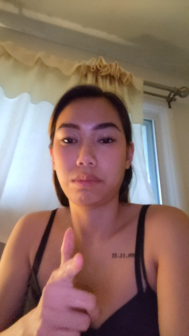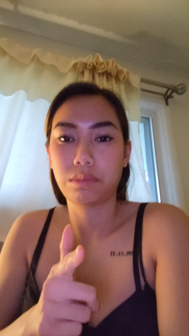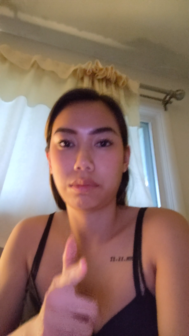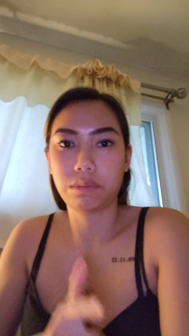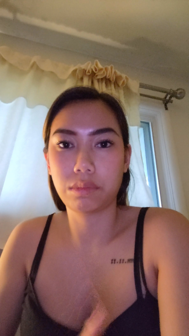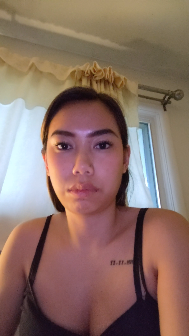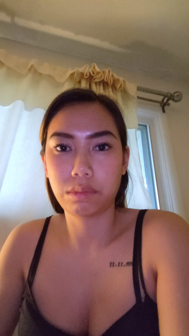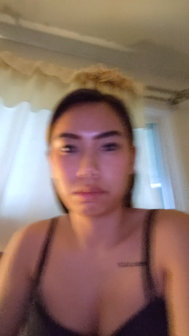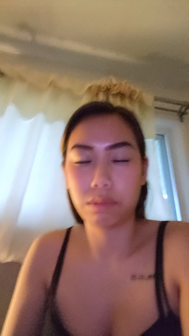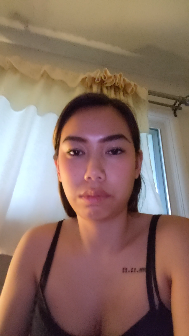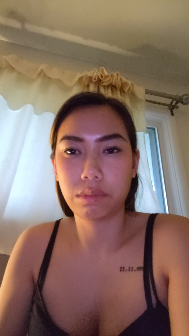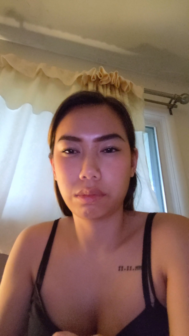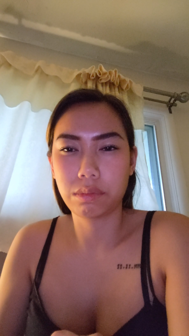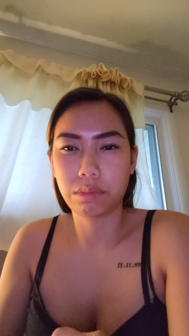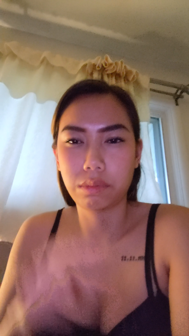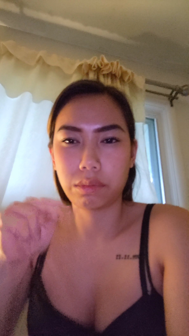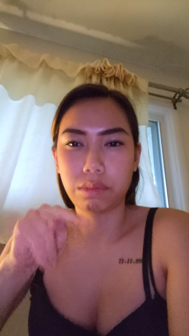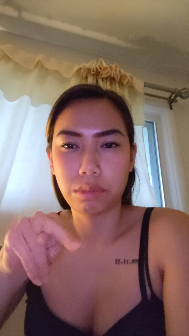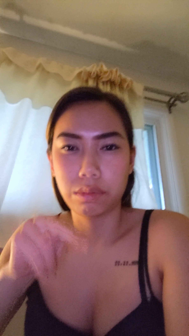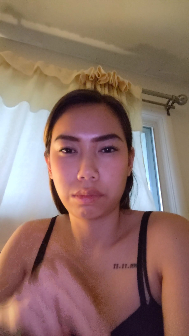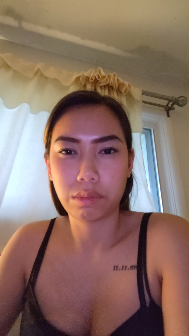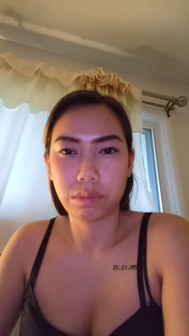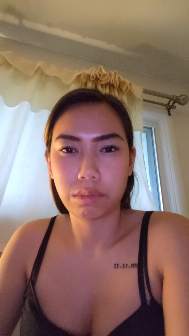nurse